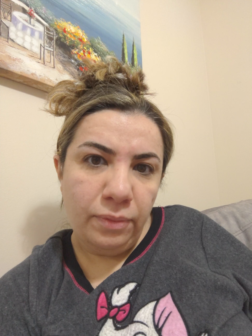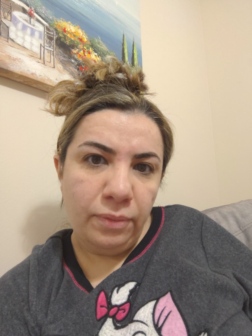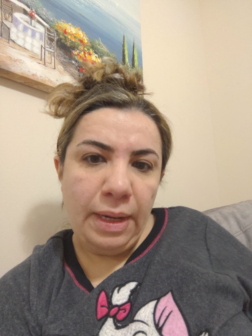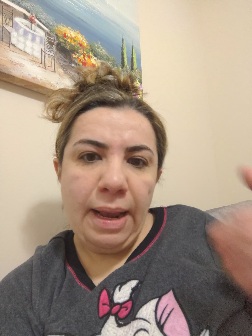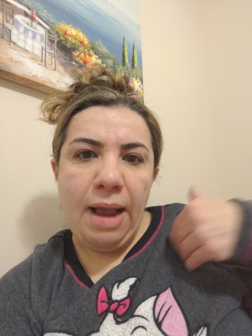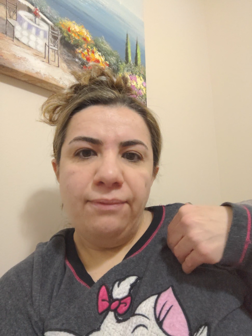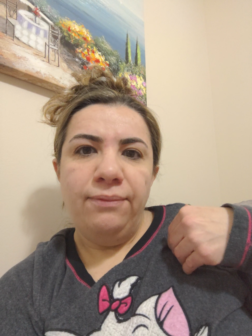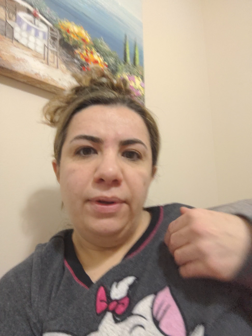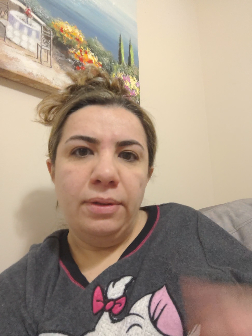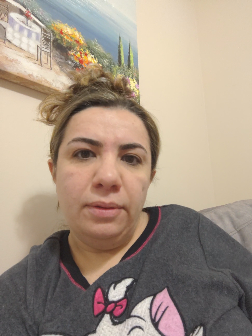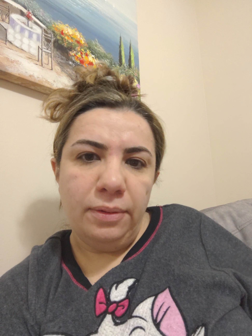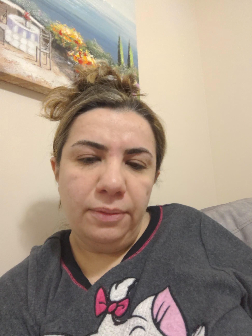have